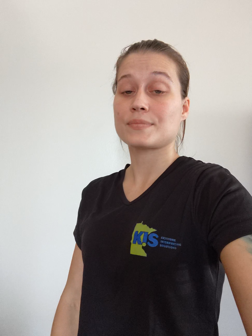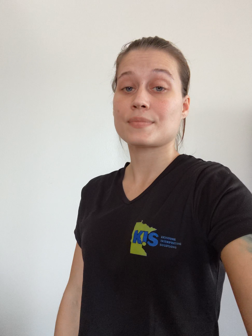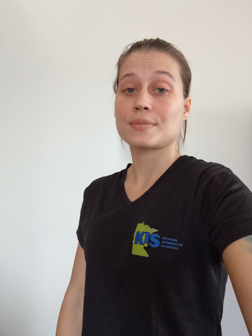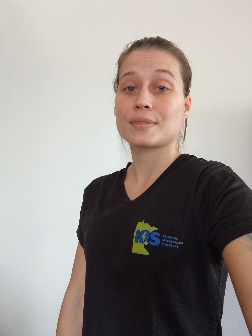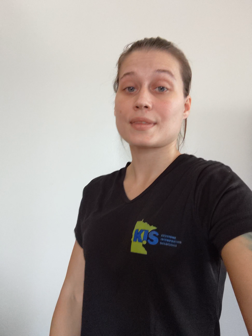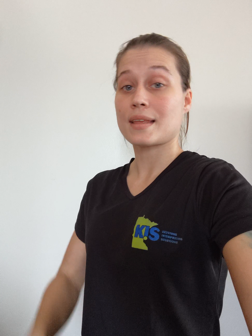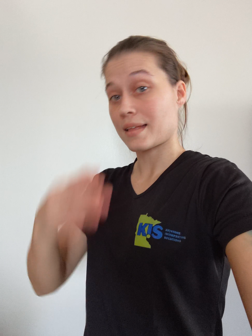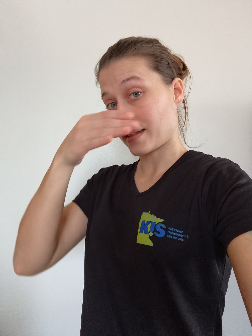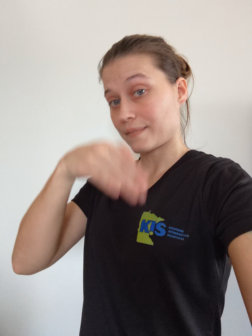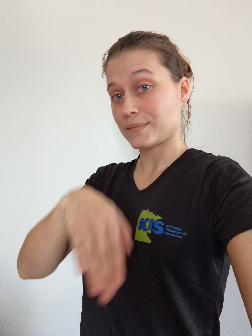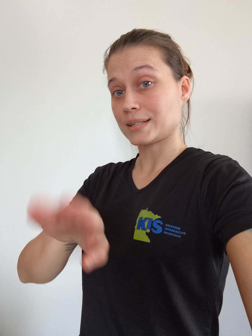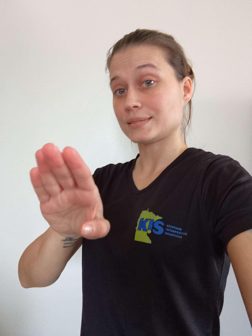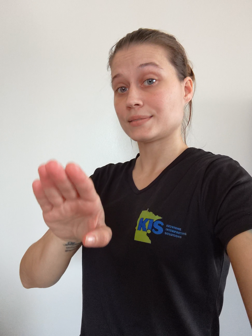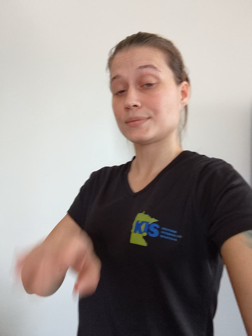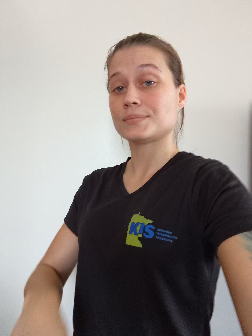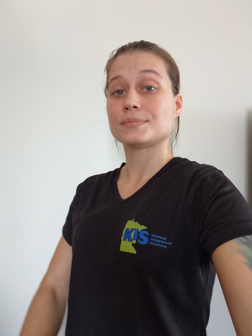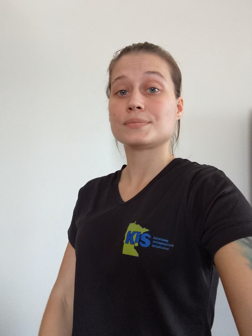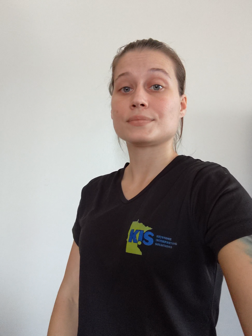elephant